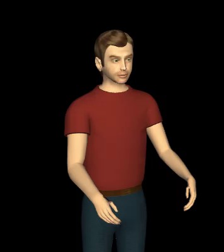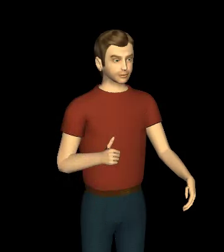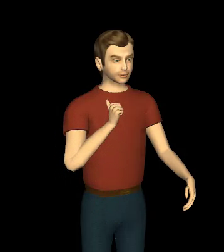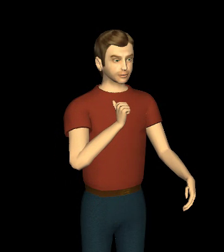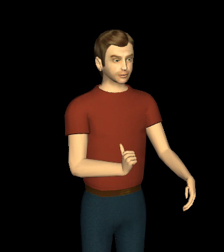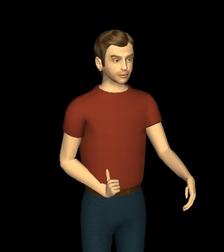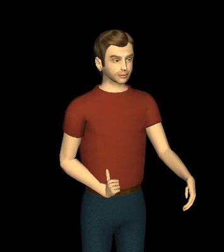حقيبة كتف